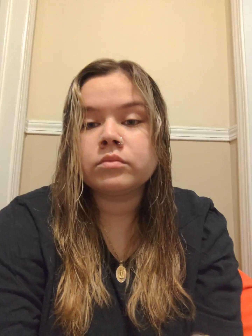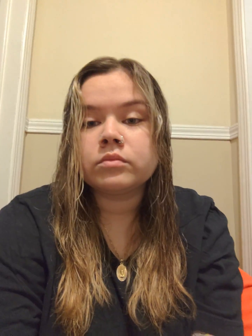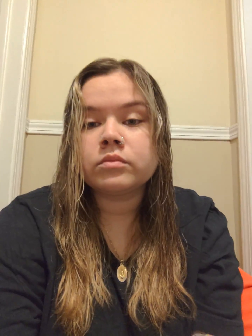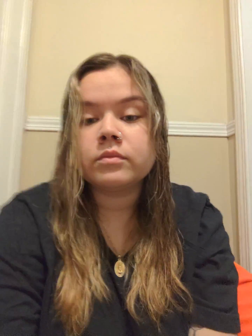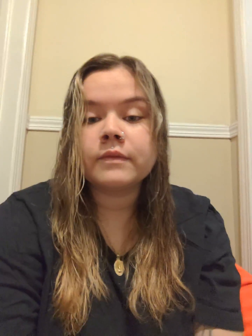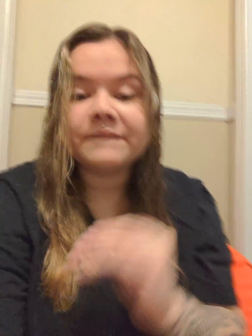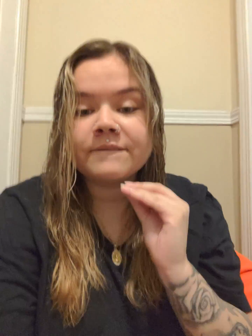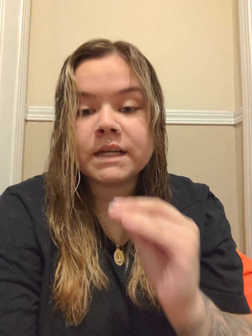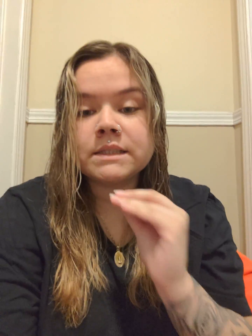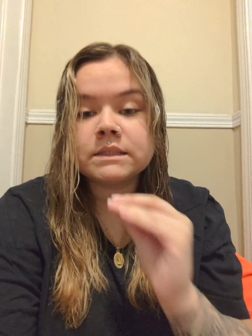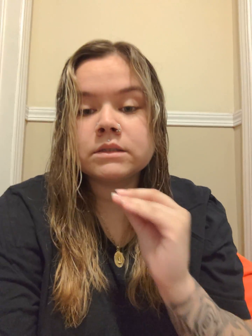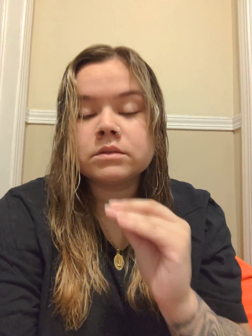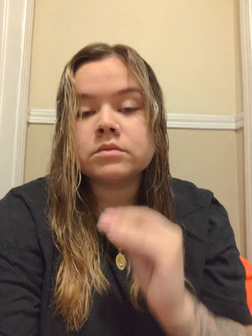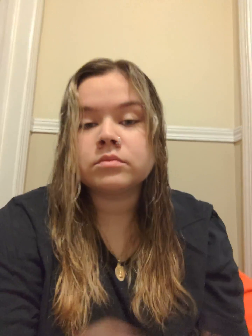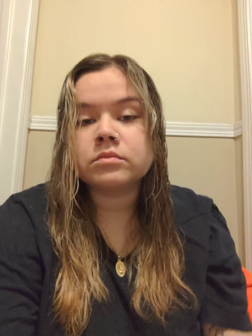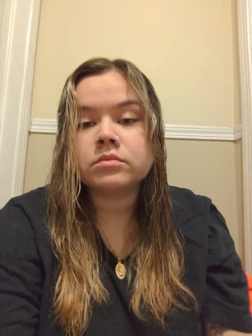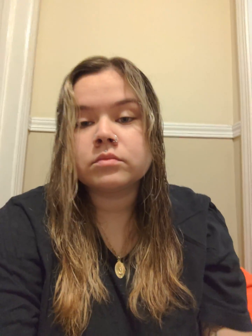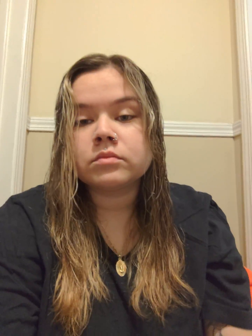fix